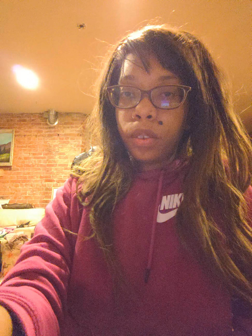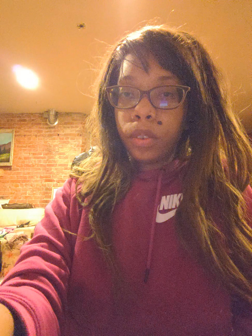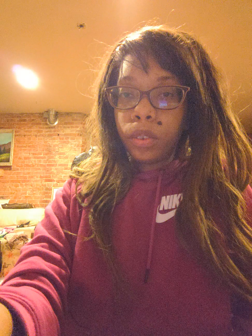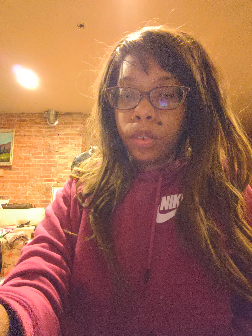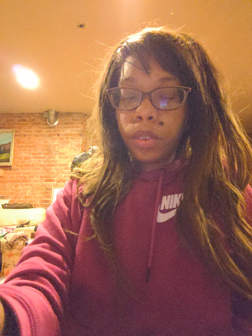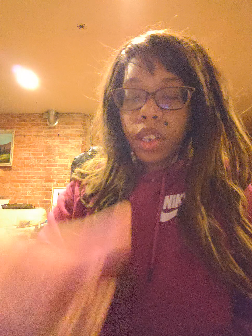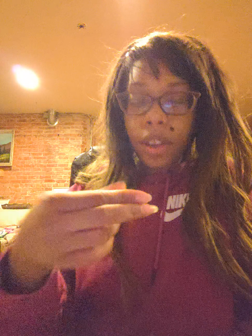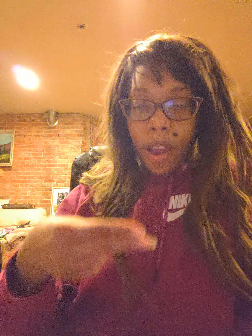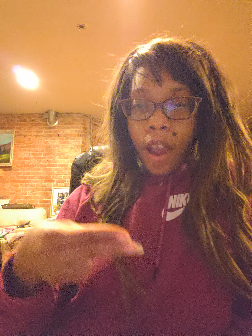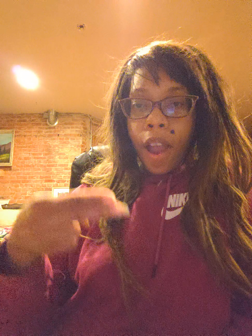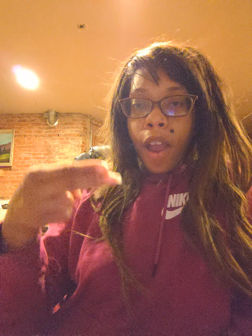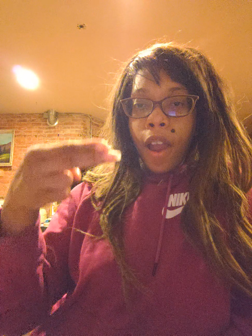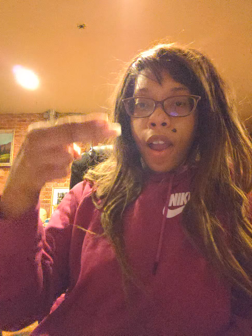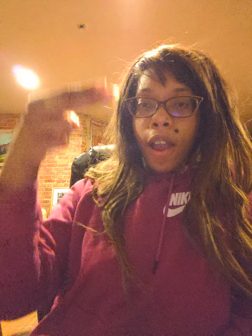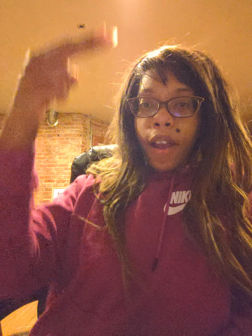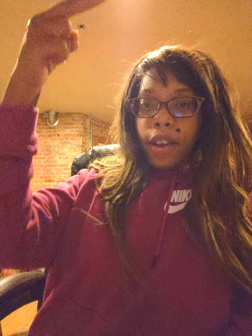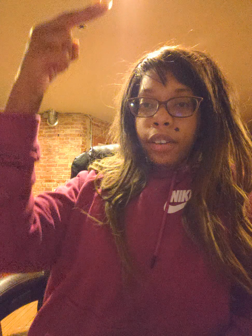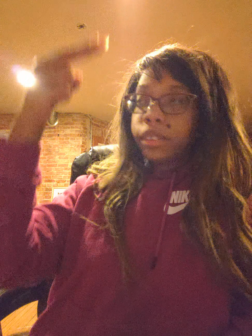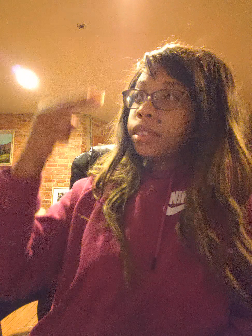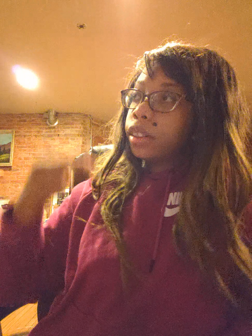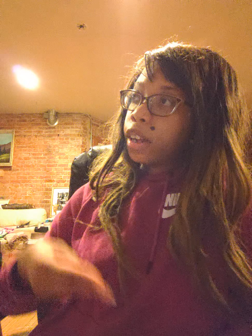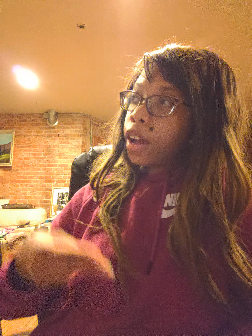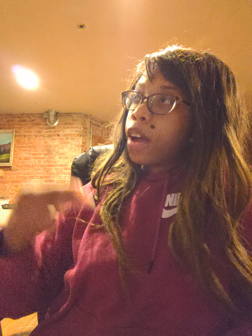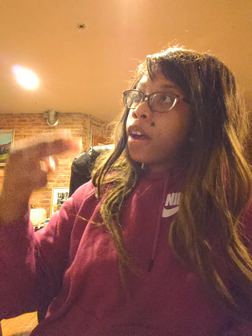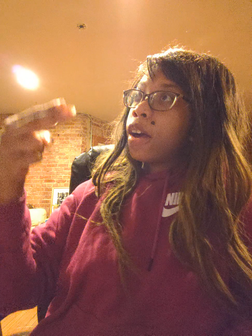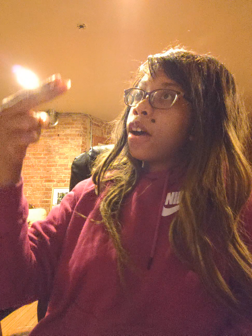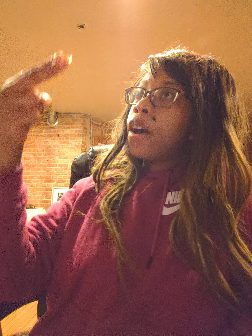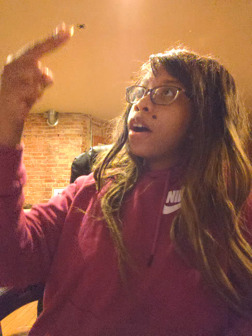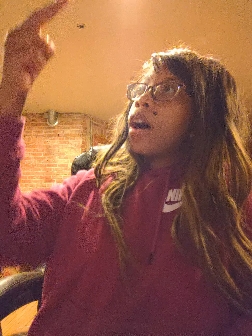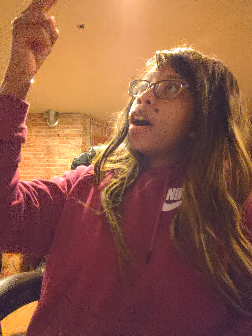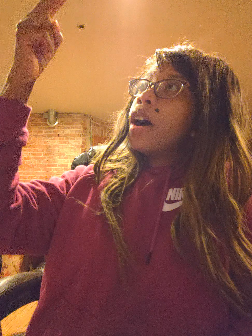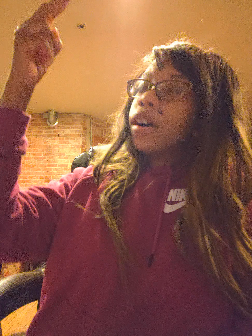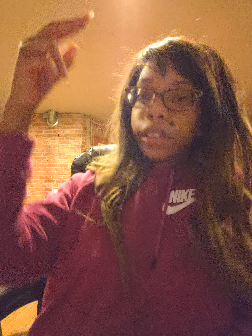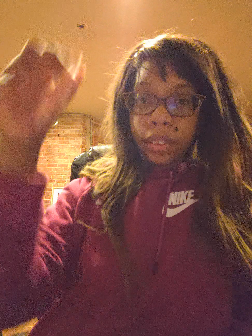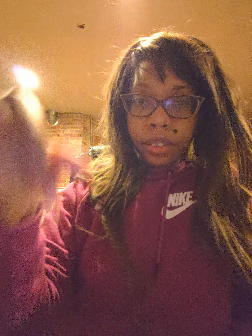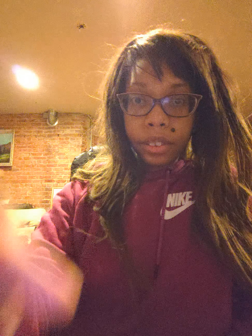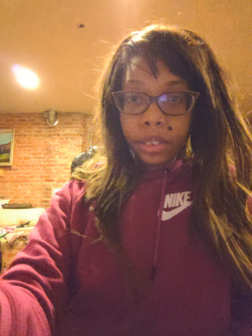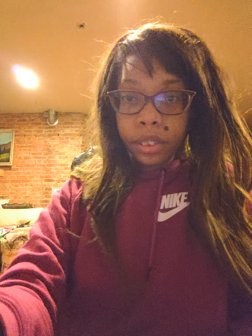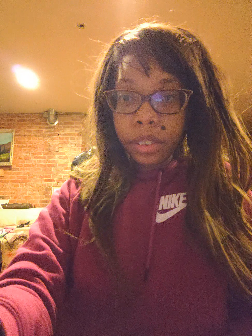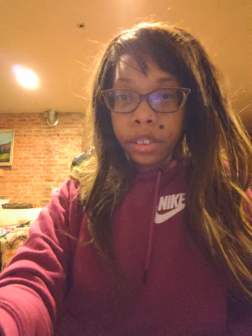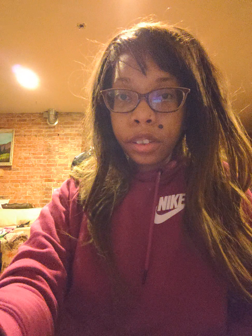high